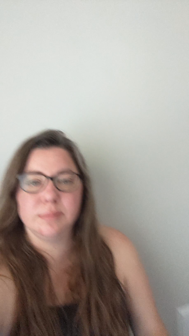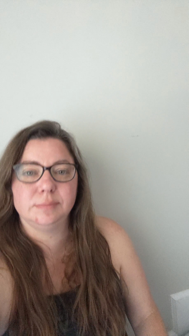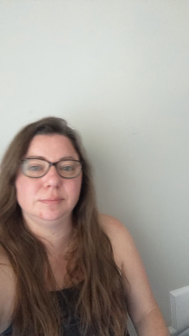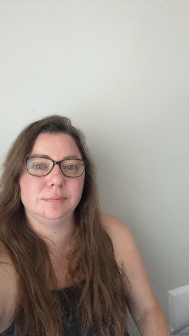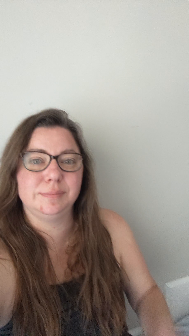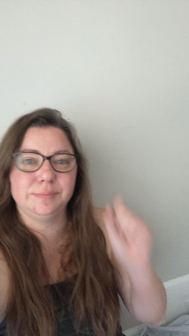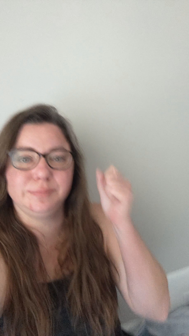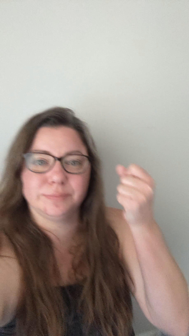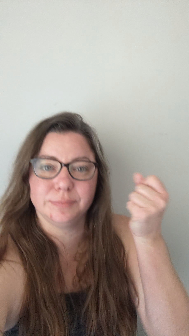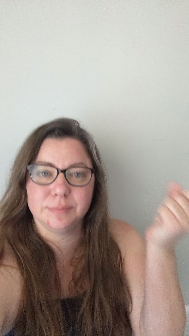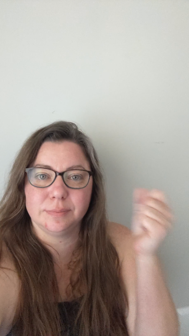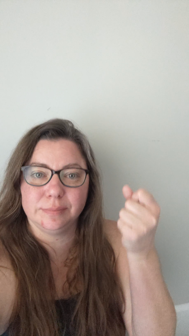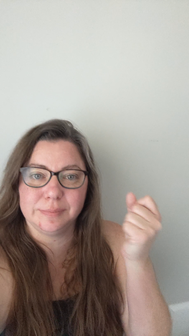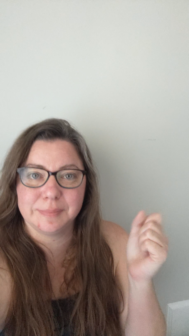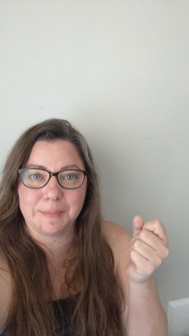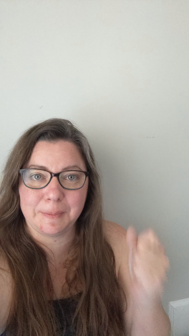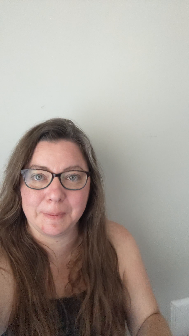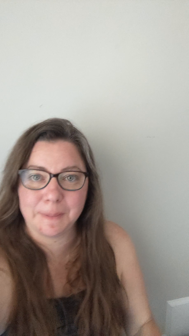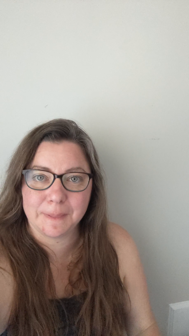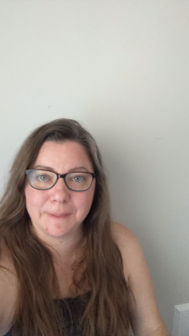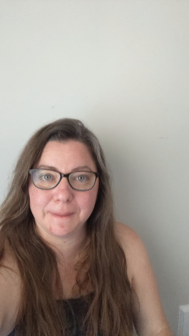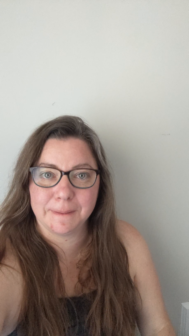bat